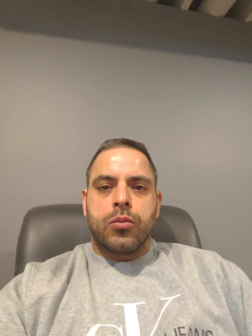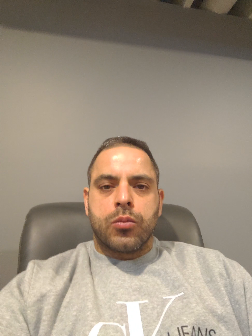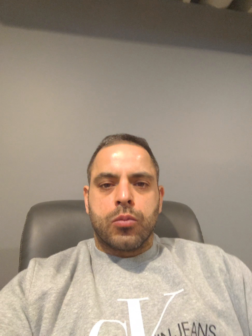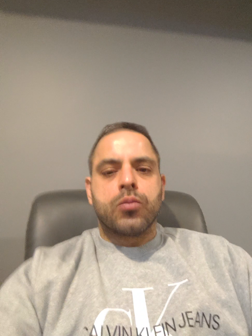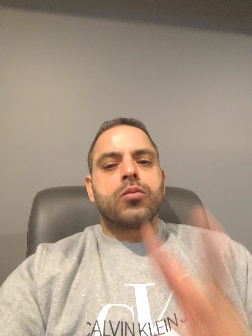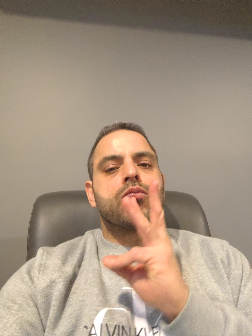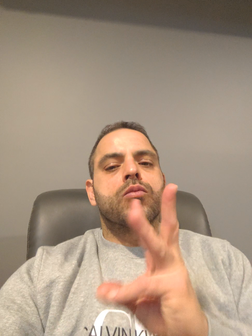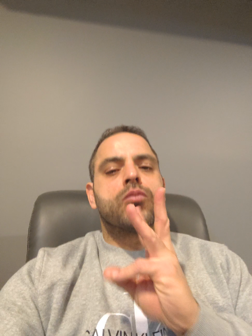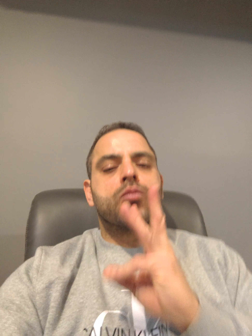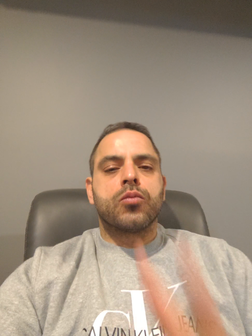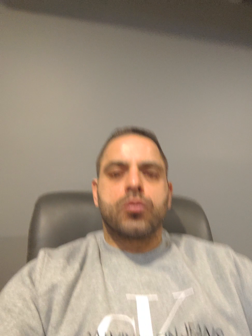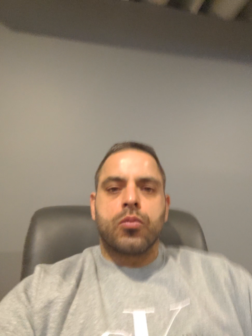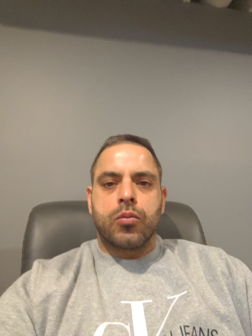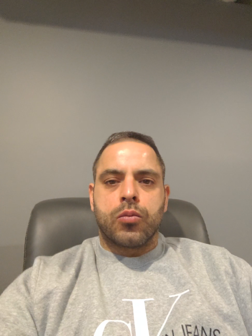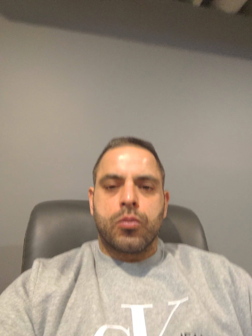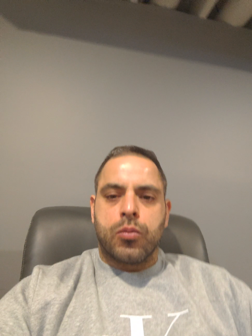water